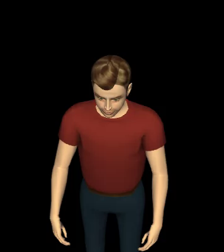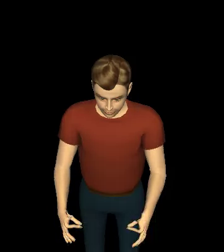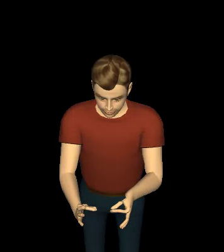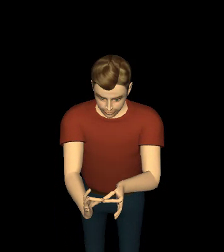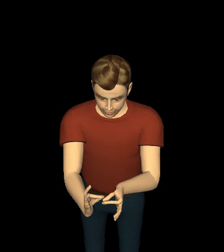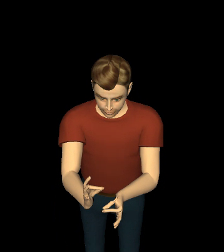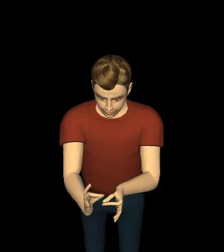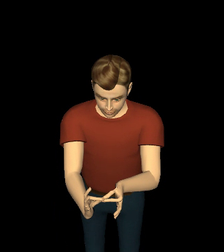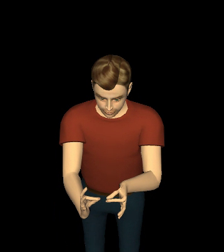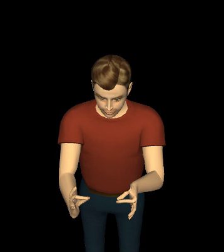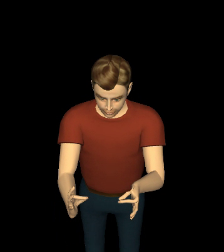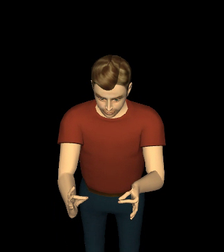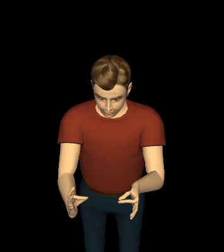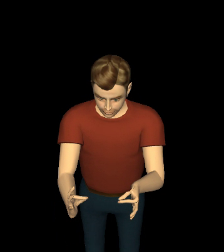حجم